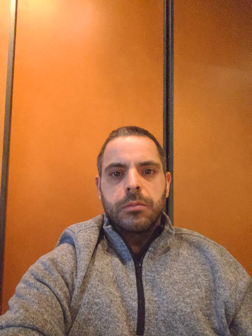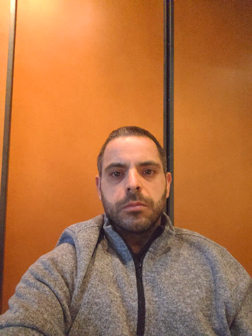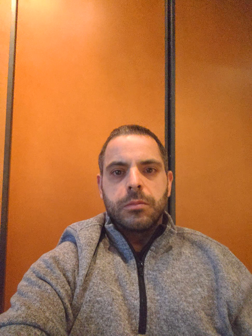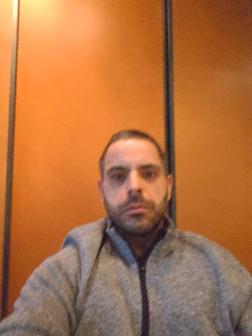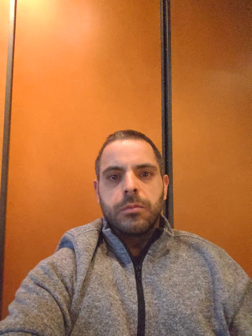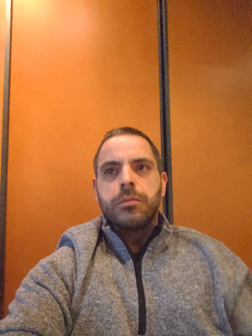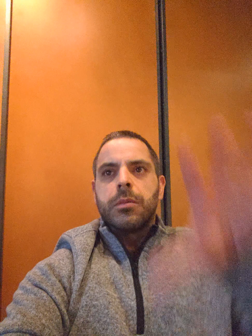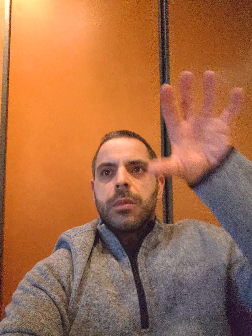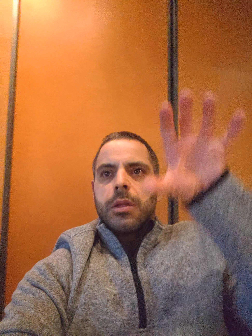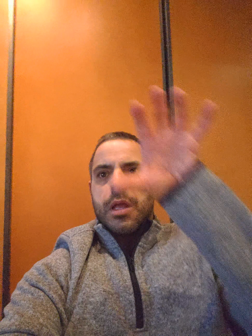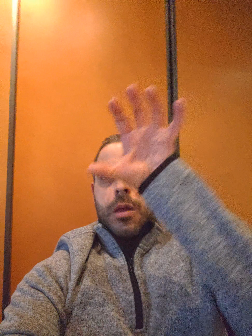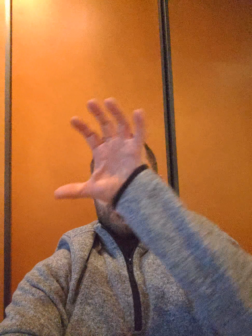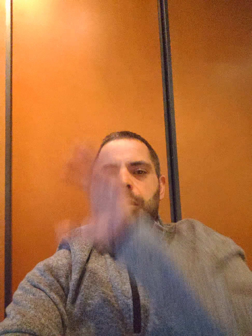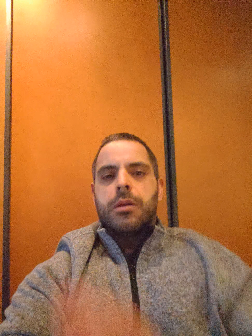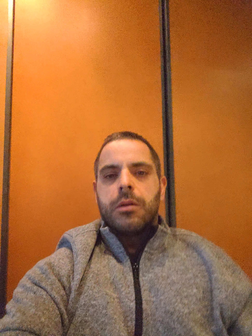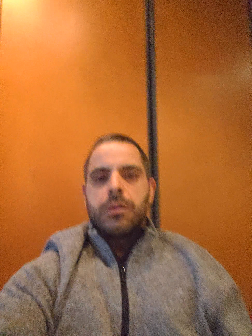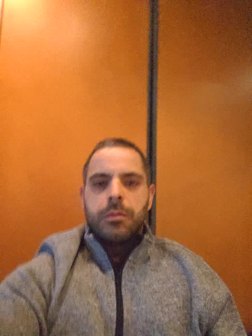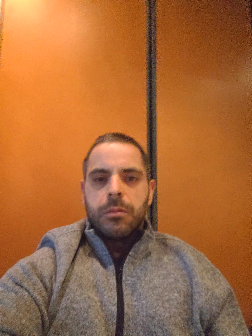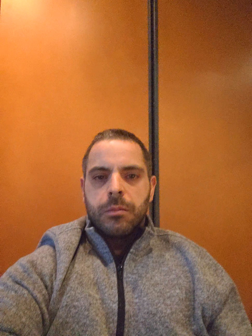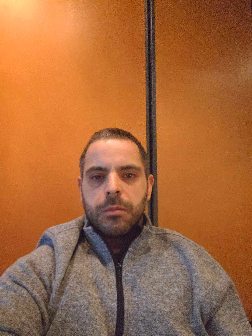cloud